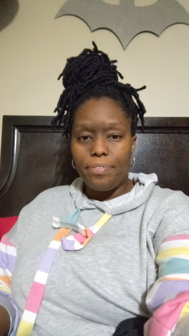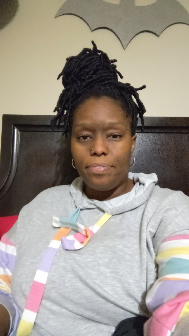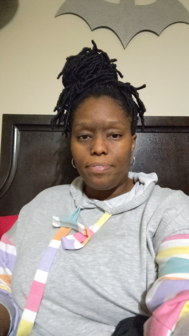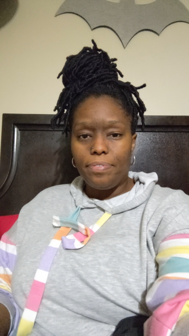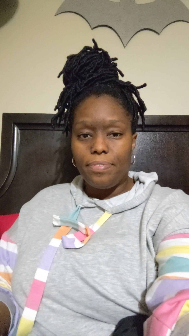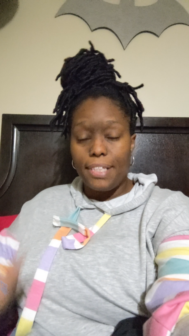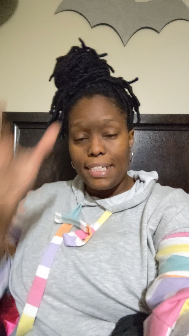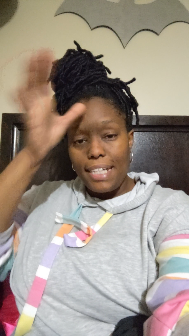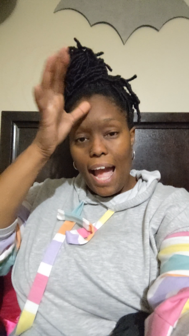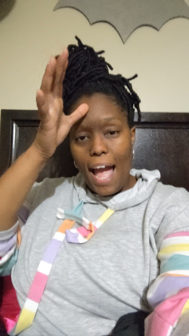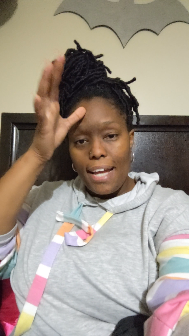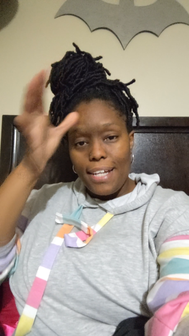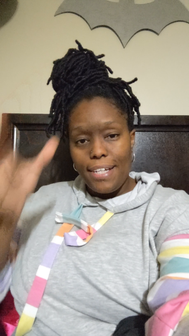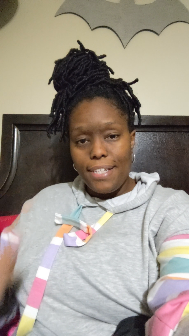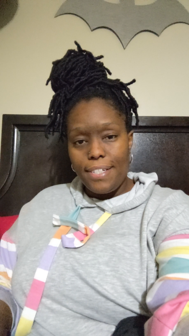daddy